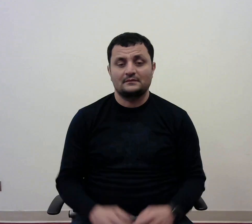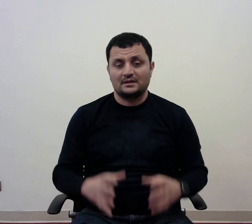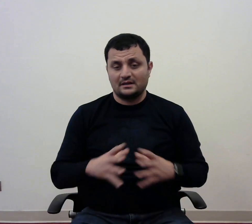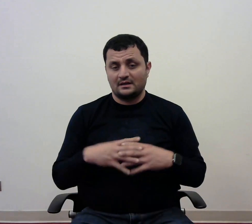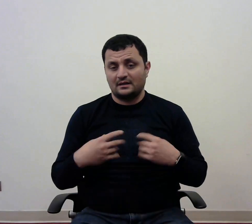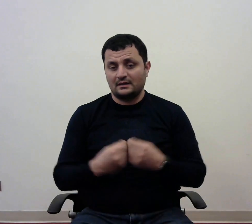ailə